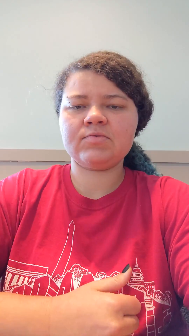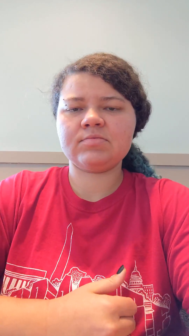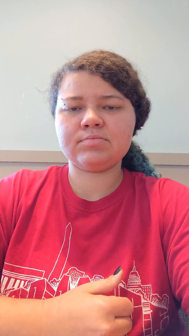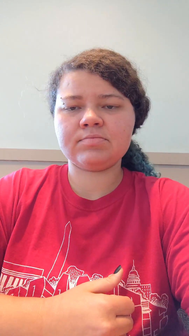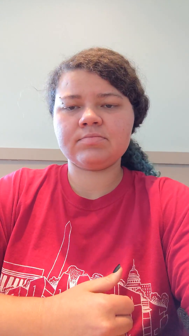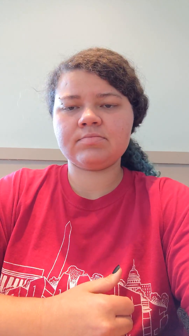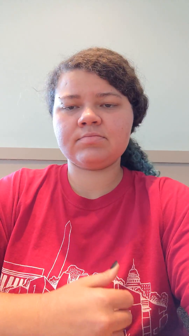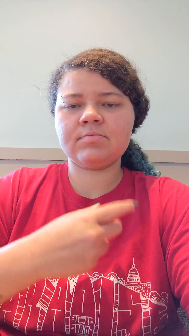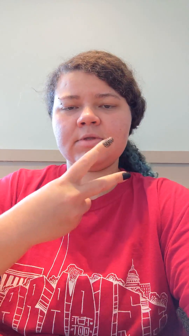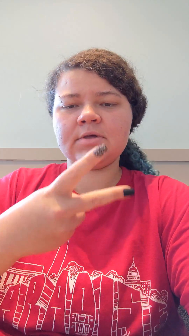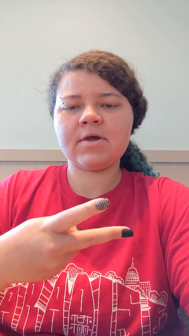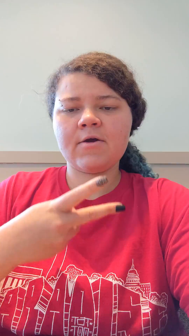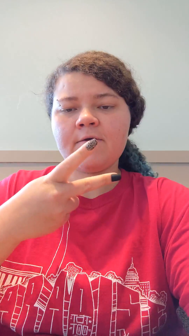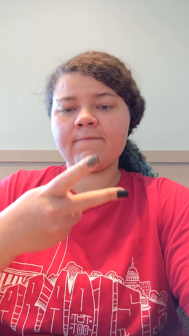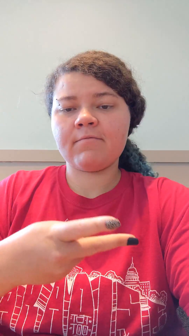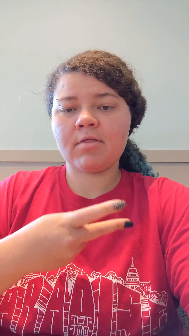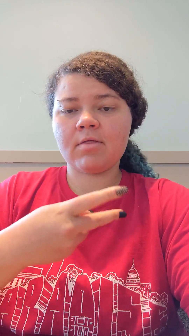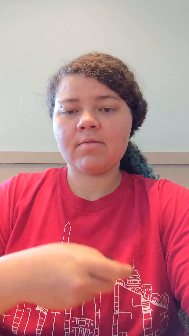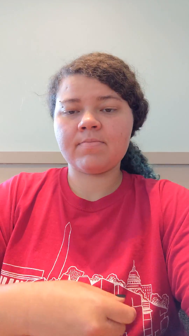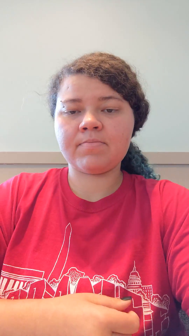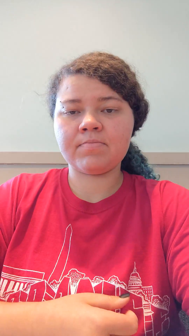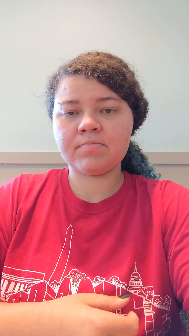careful